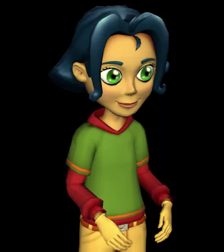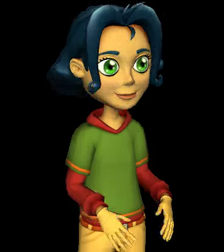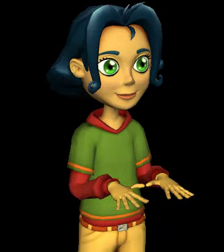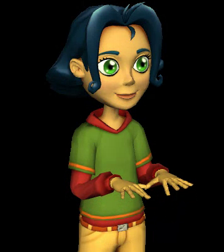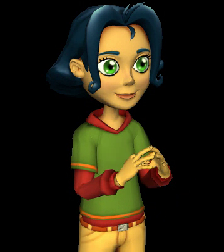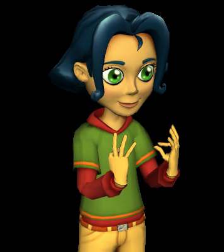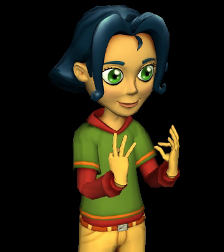يجد